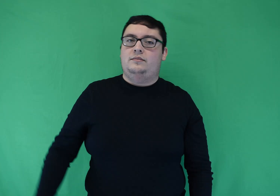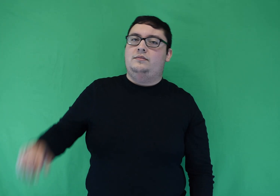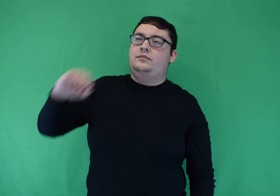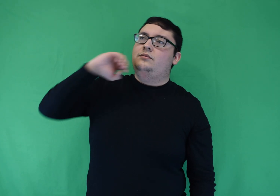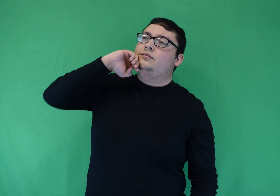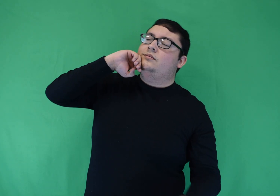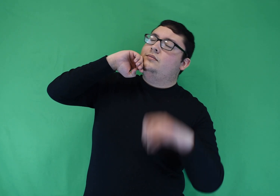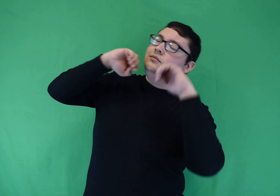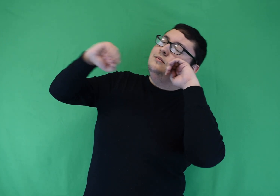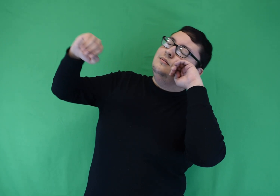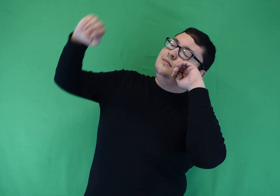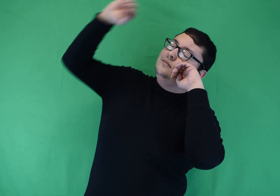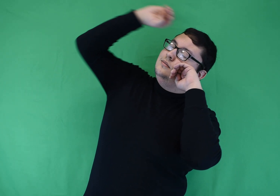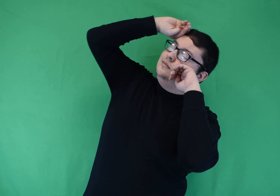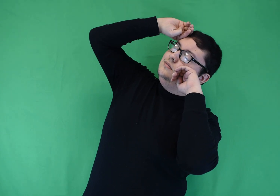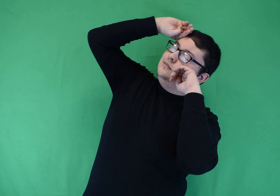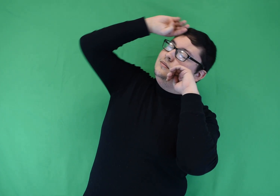fiebre